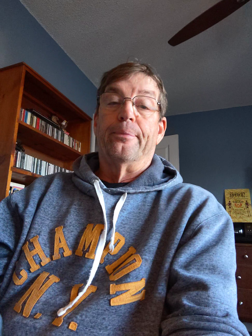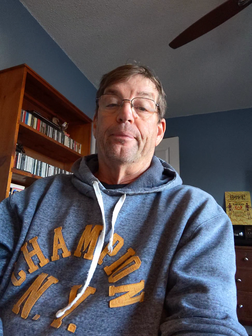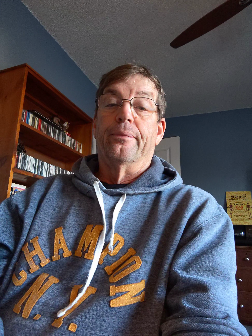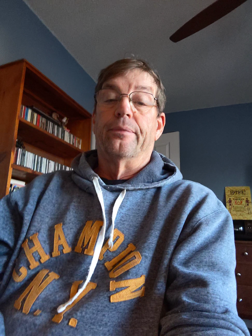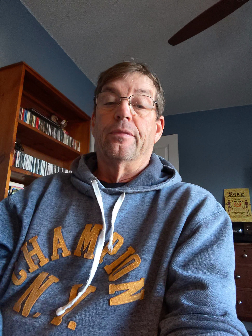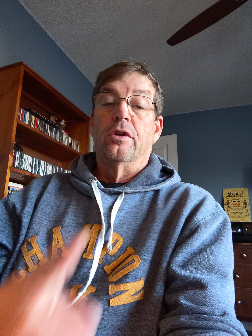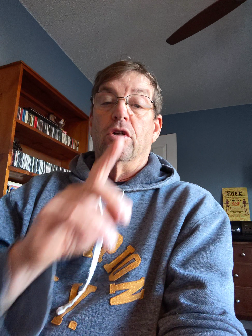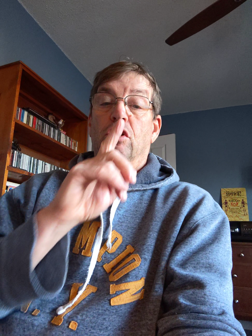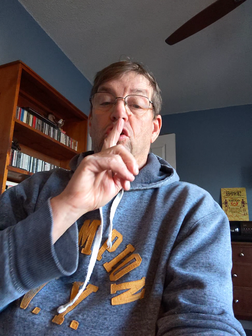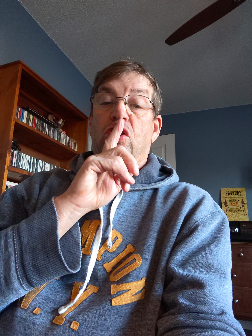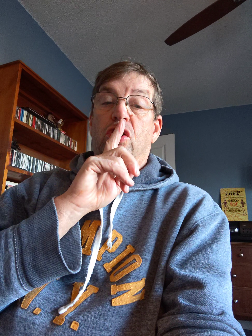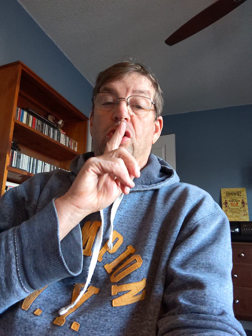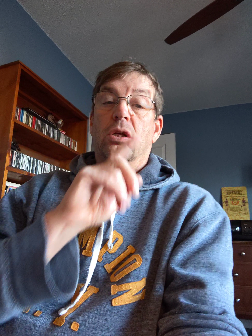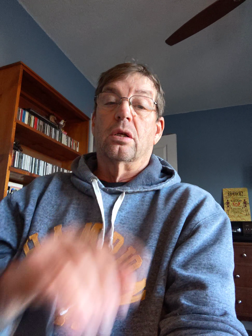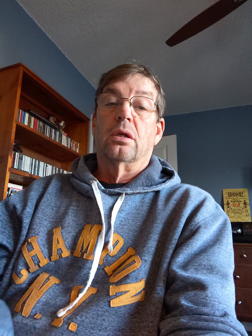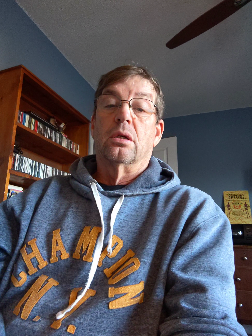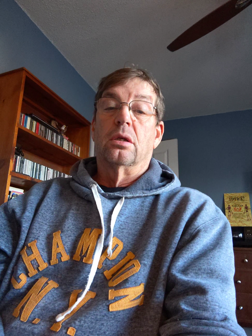shhh